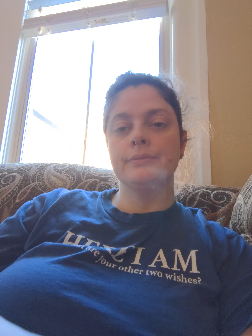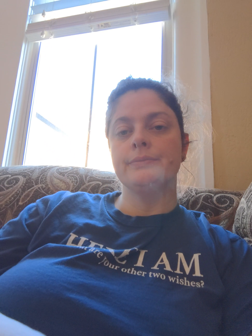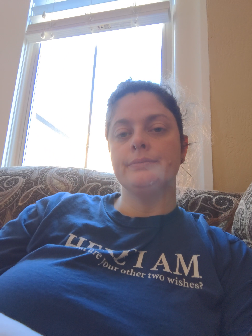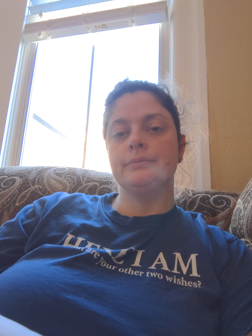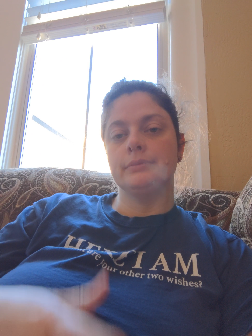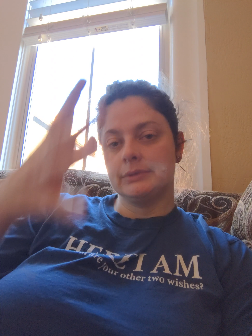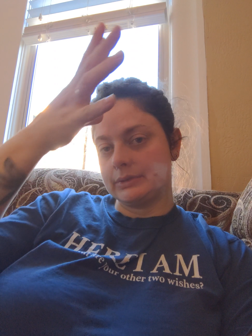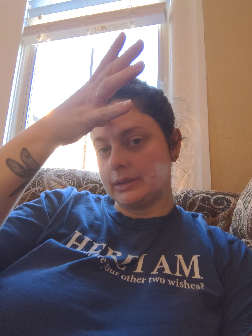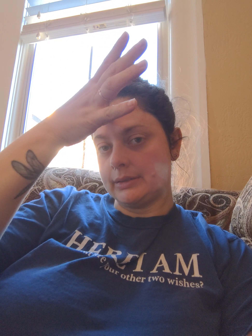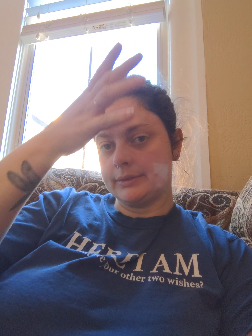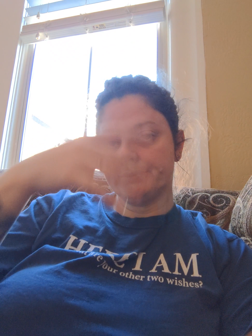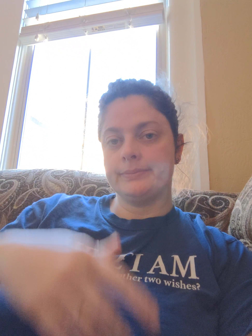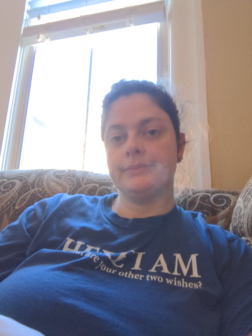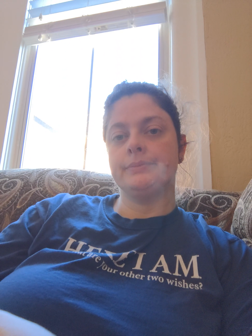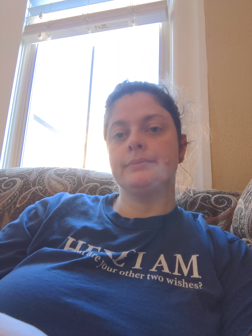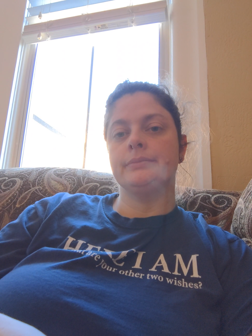dad